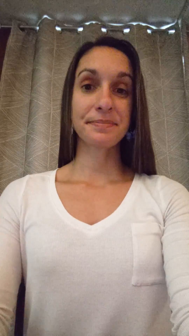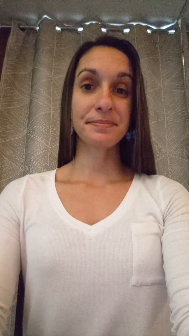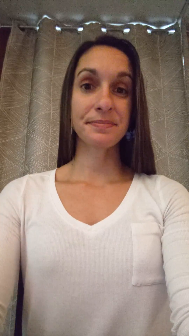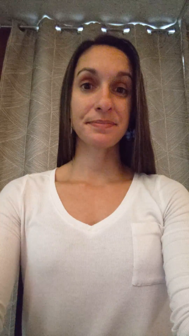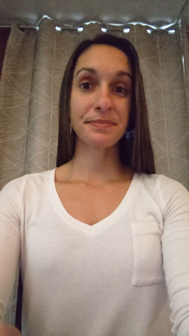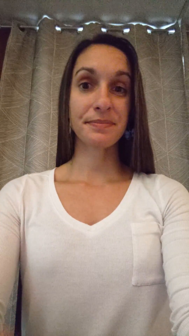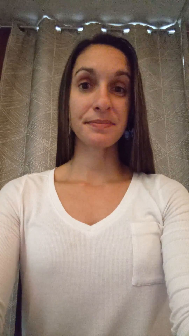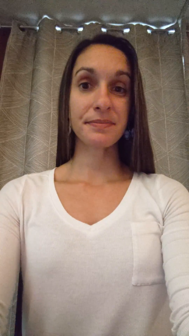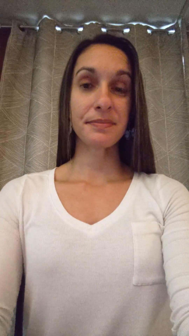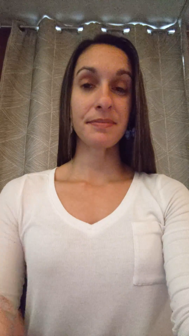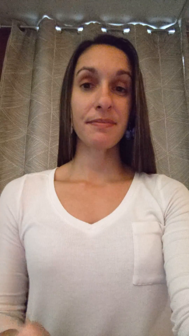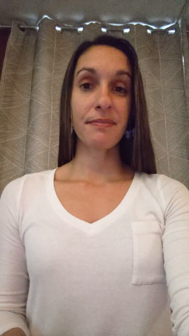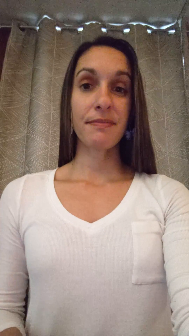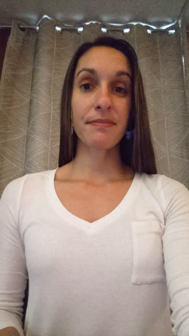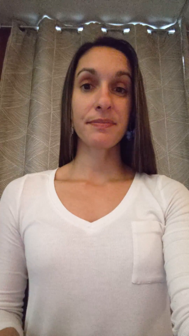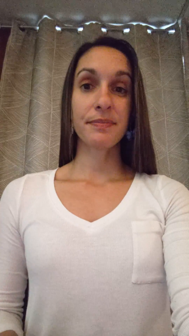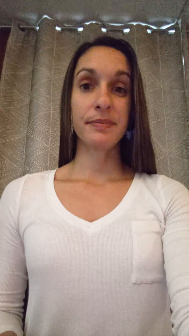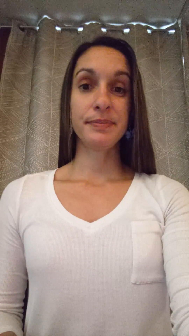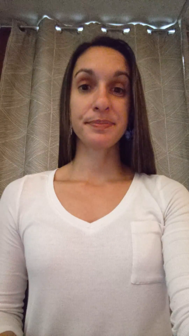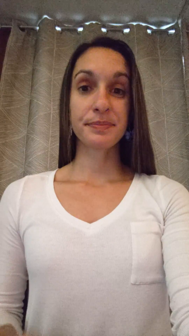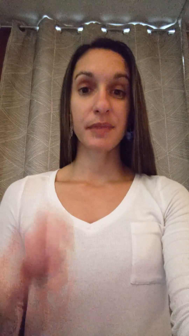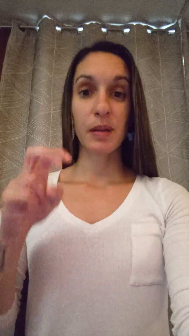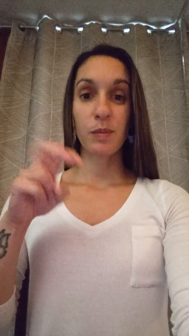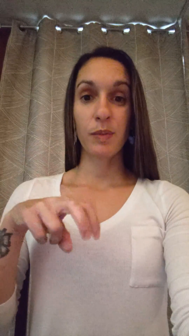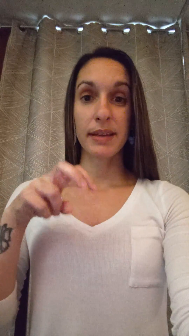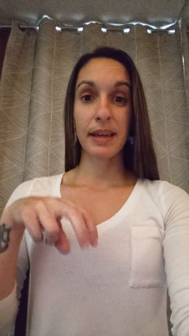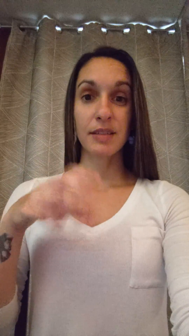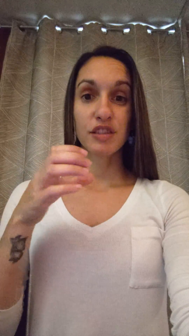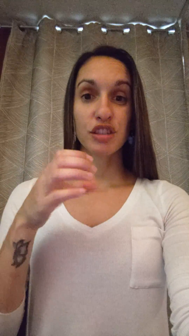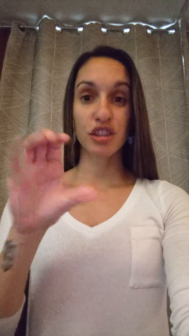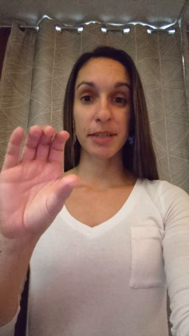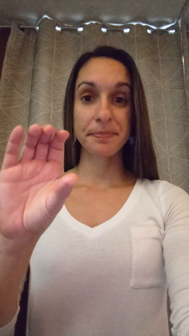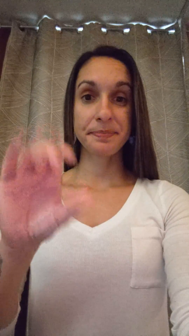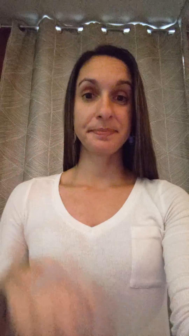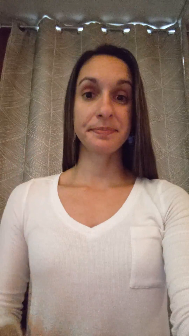potato chip